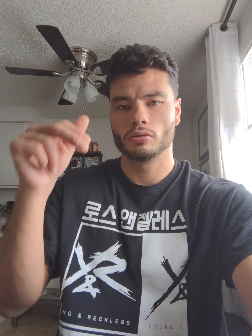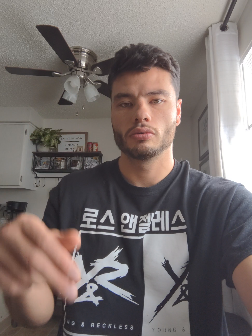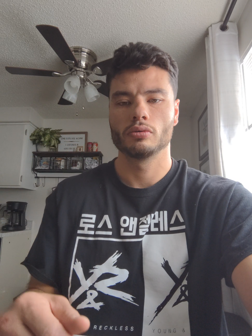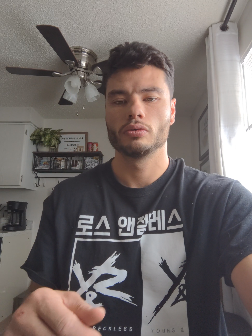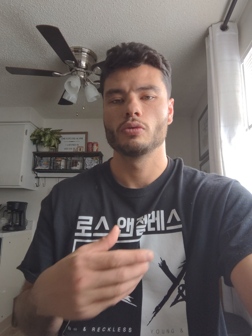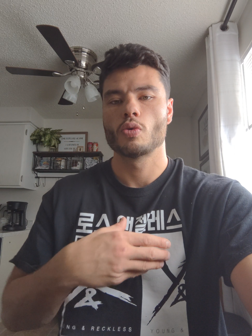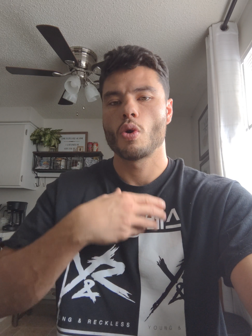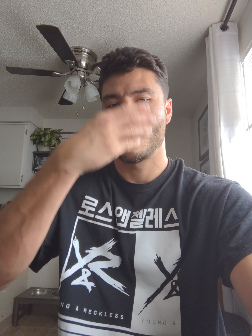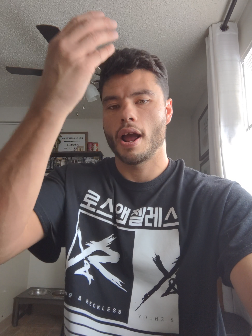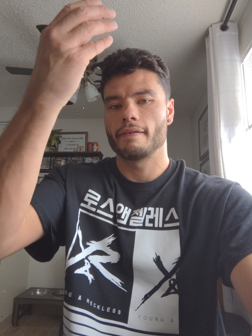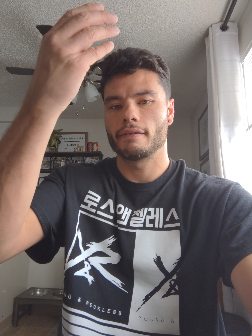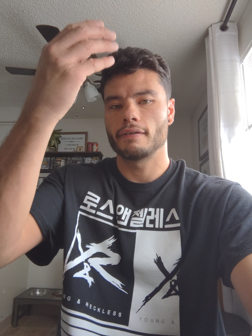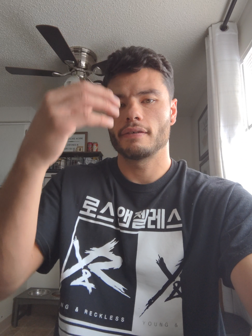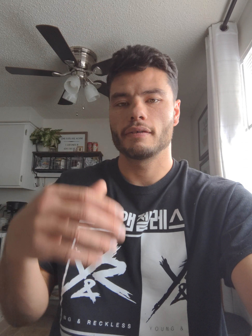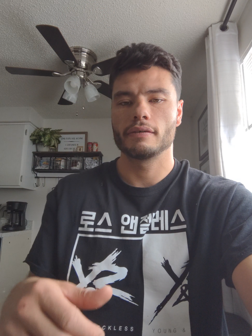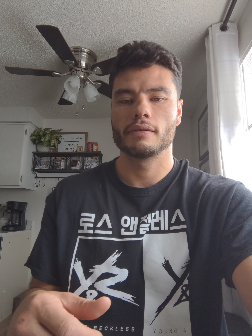giraffe